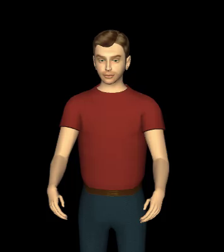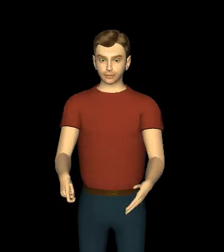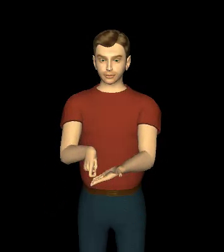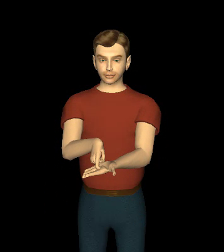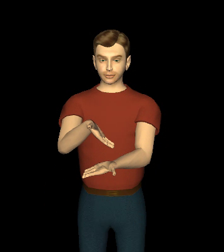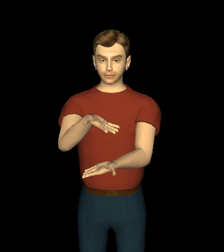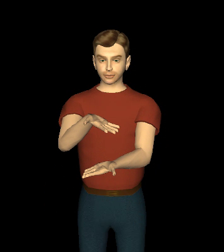باهض